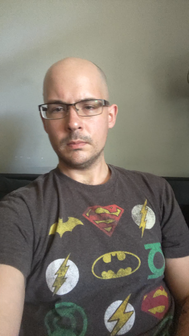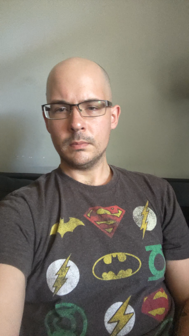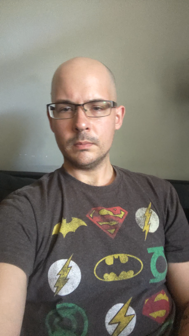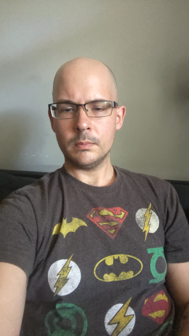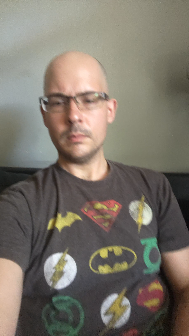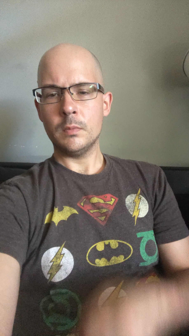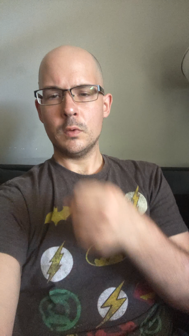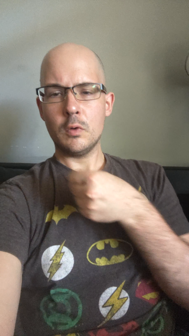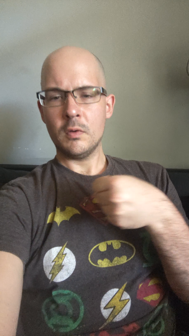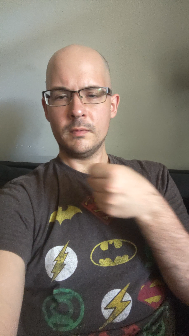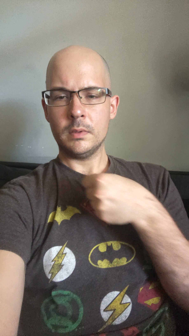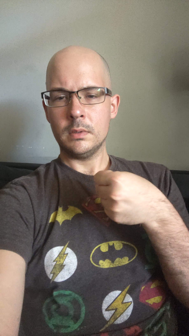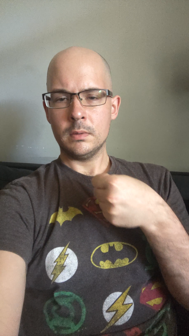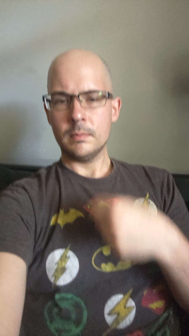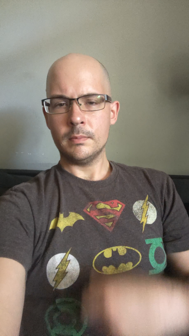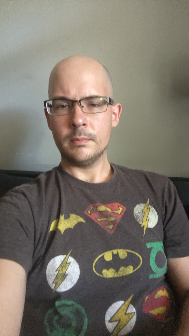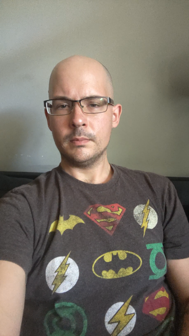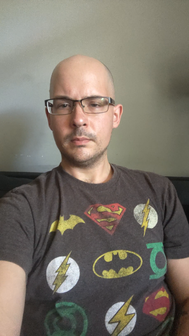coffee